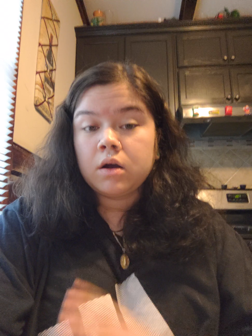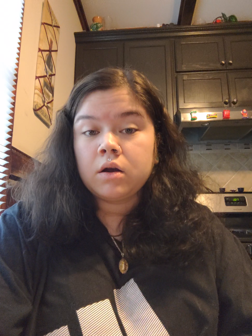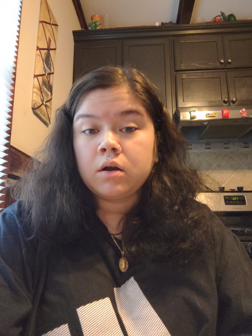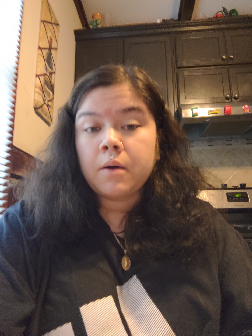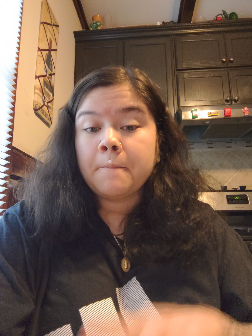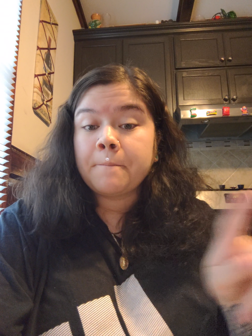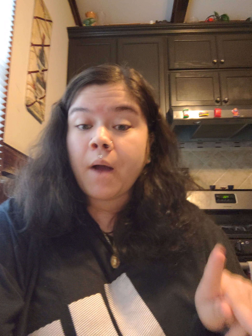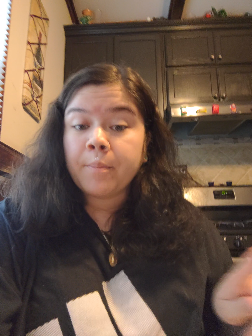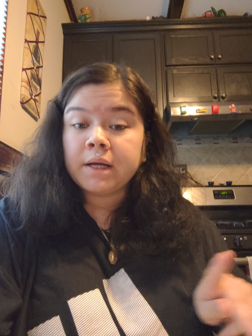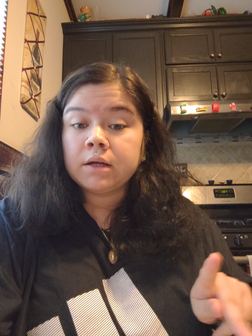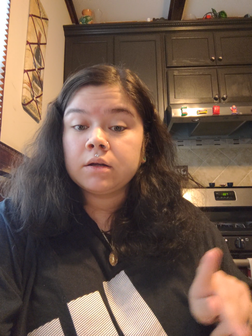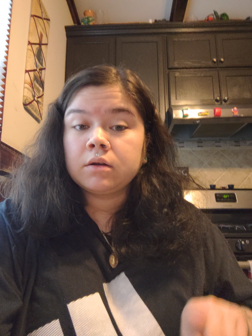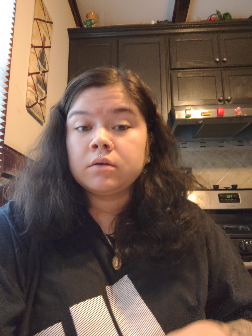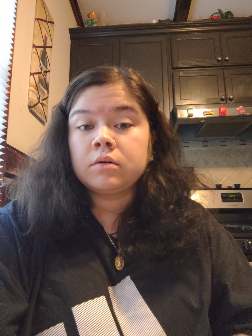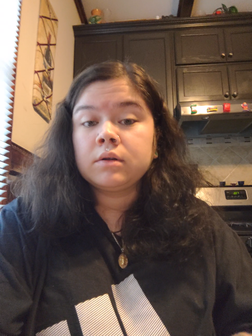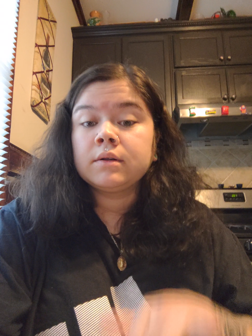puppy